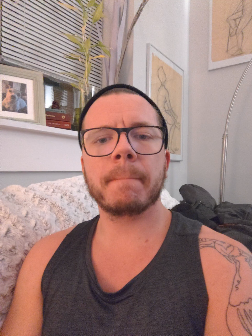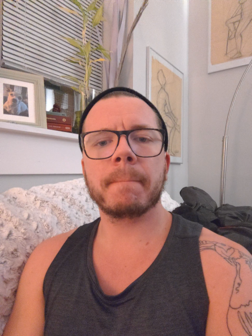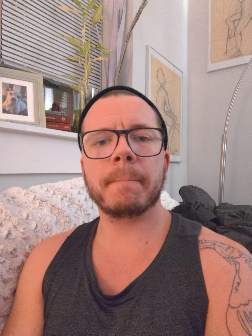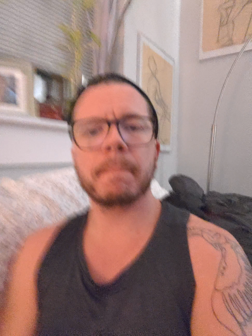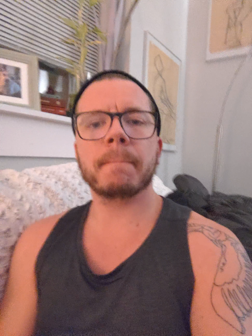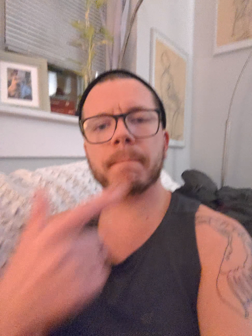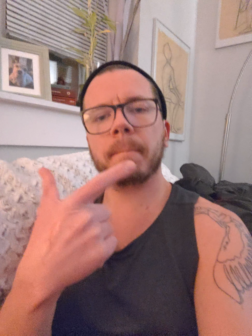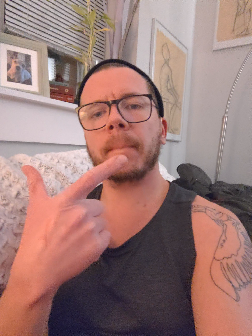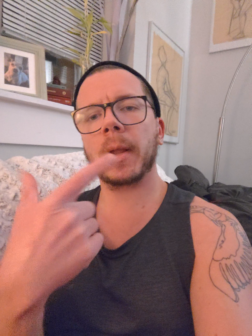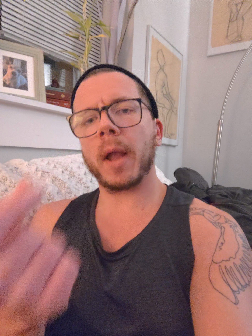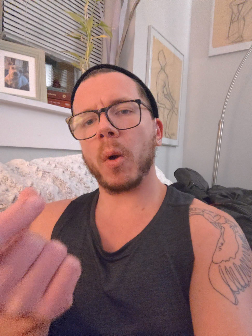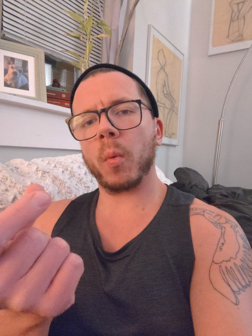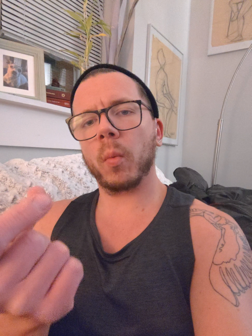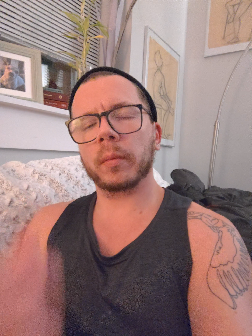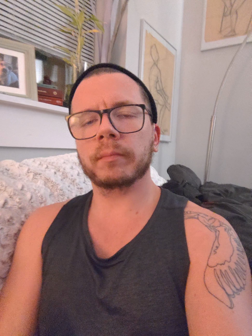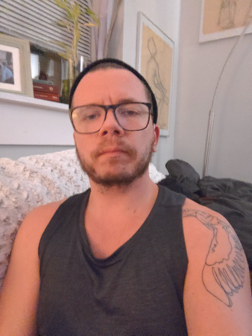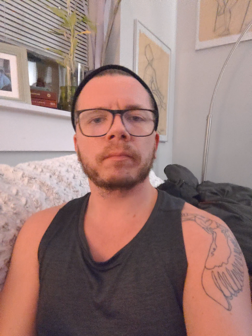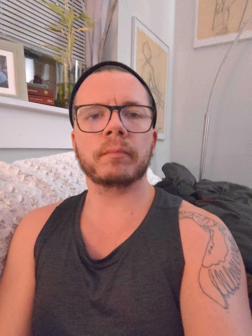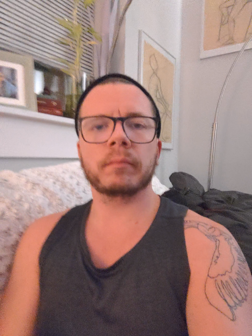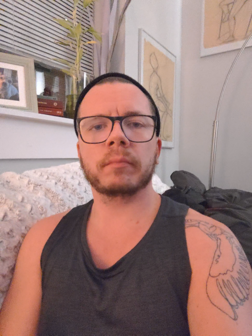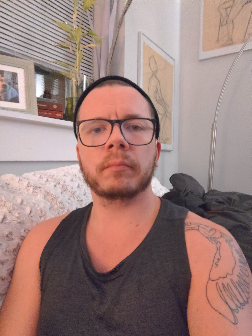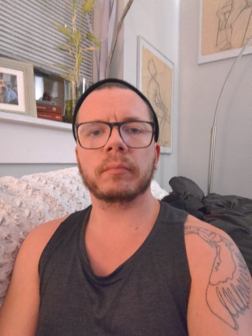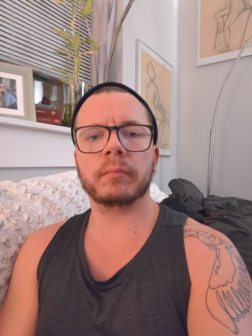go